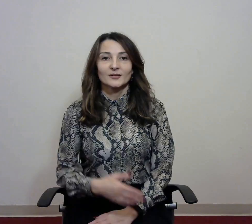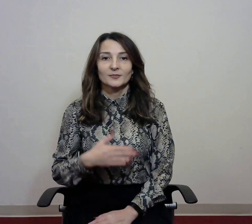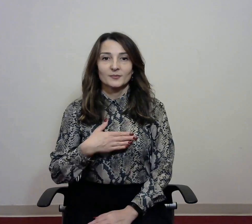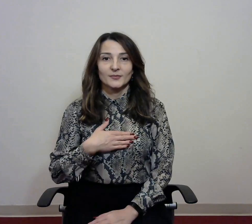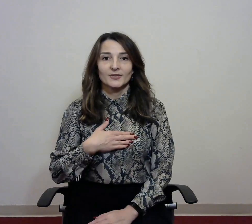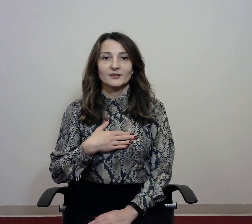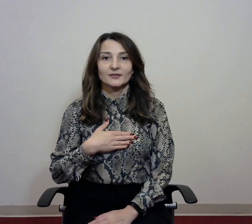mən